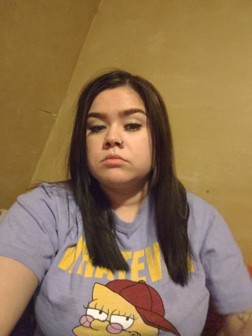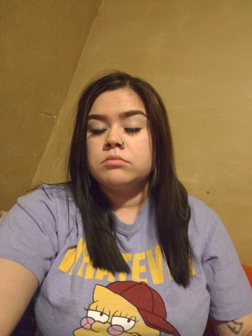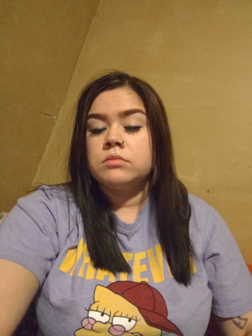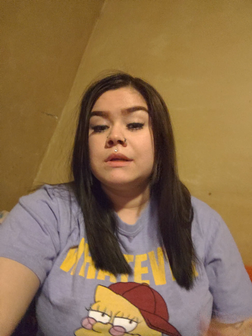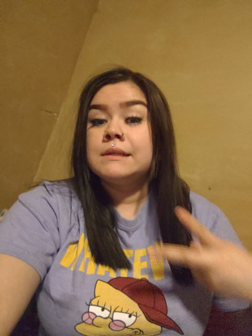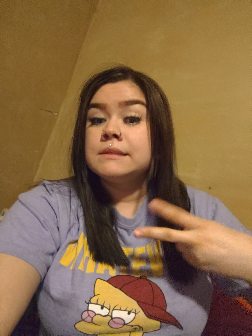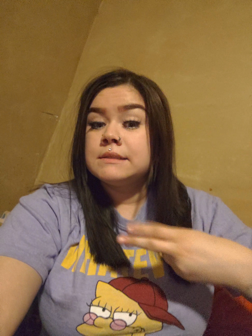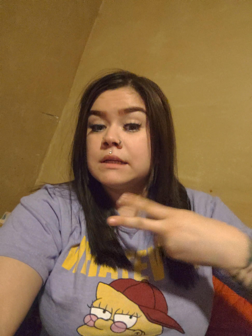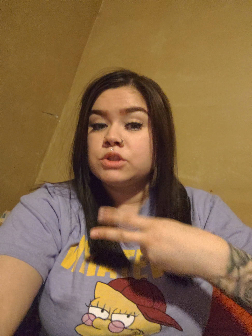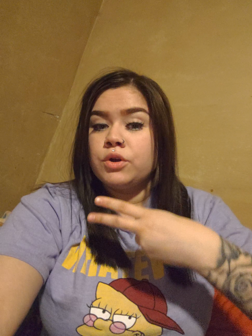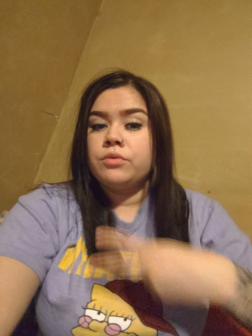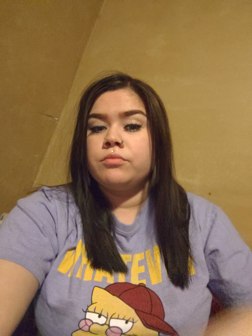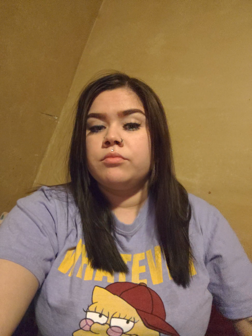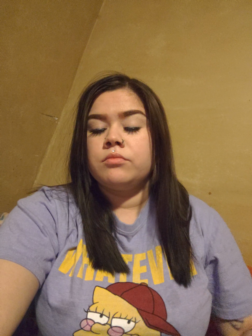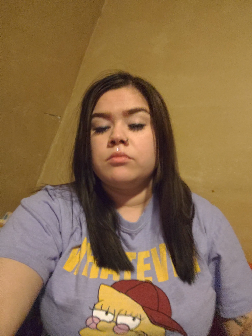scissors